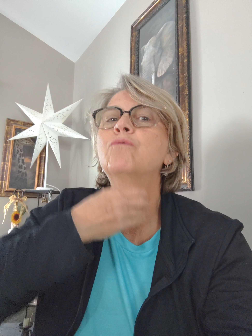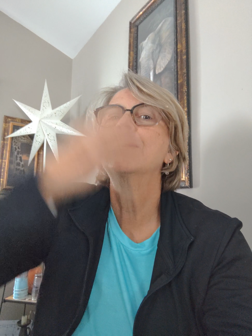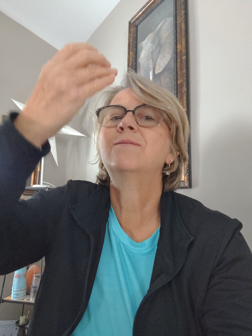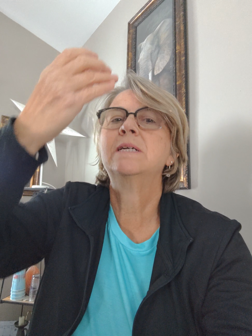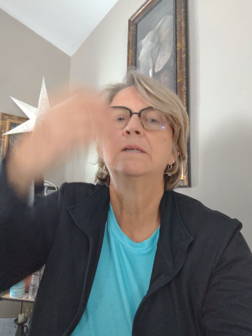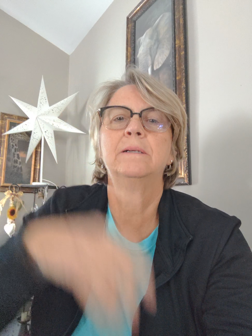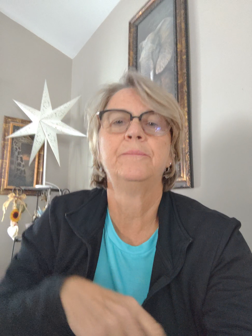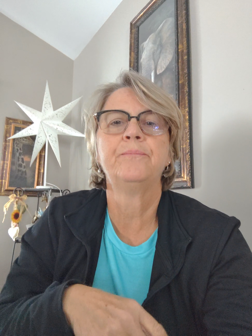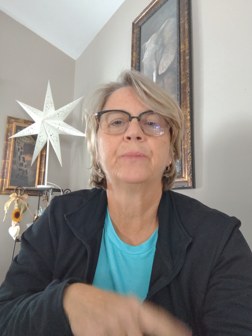giraffe